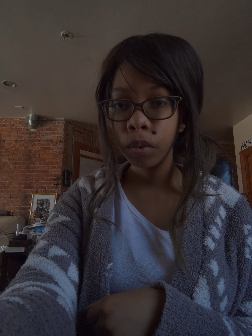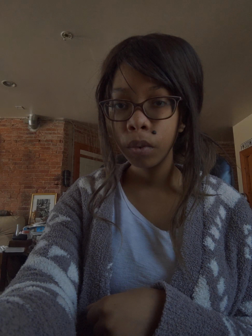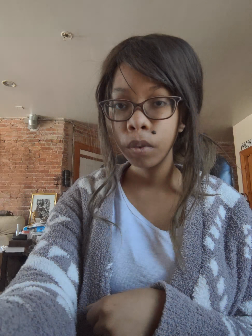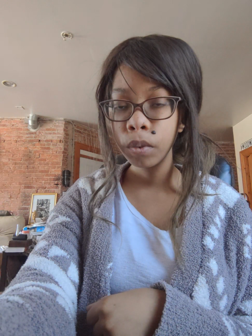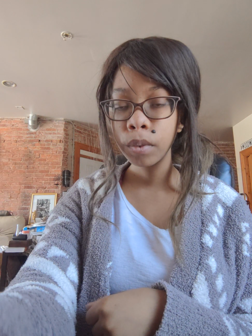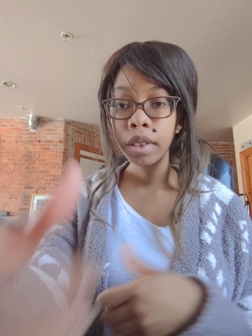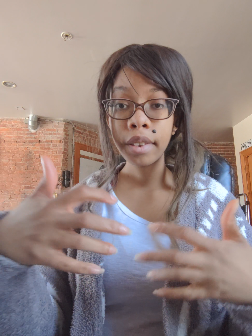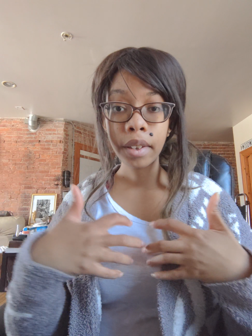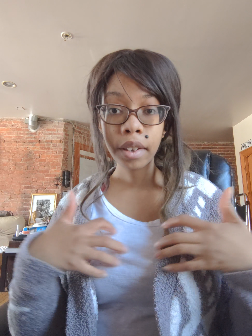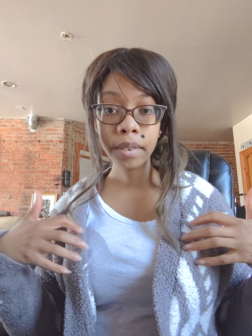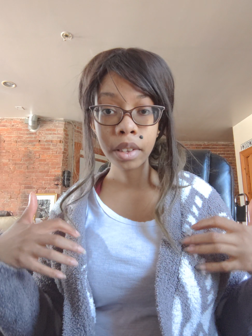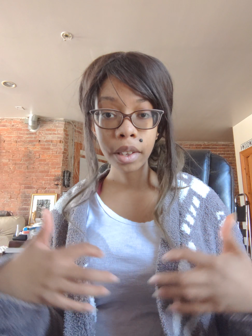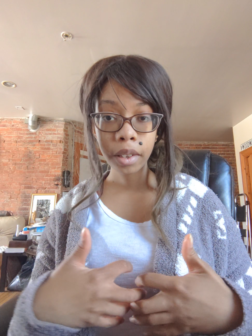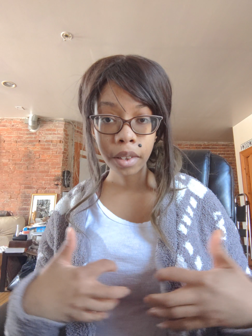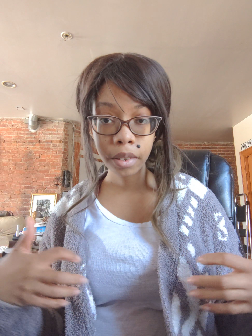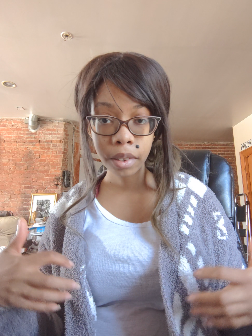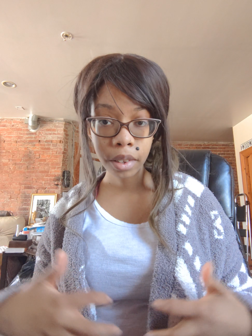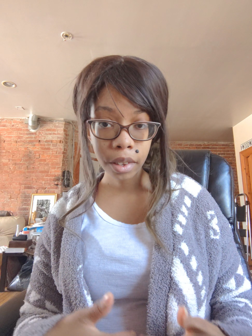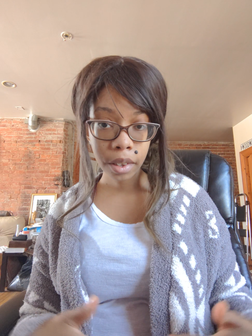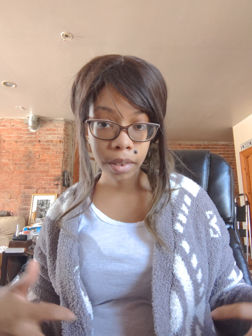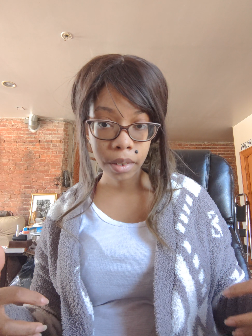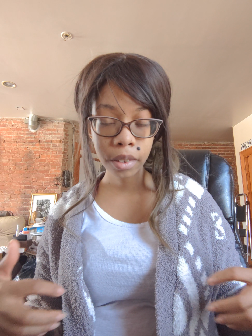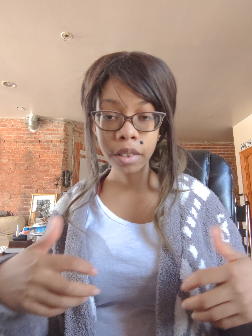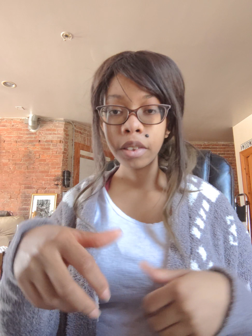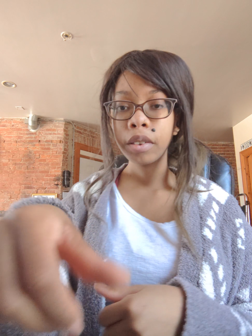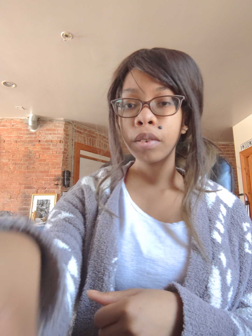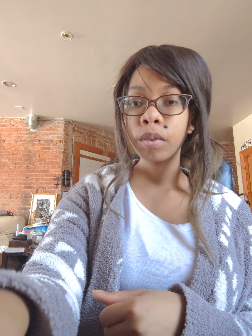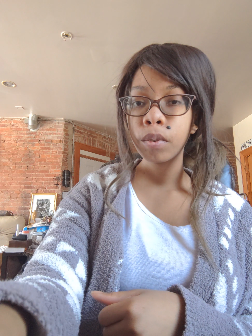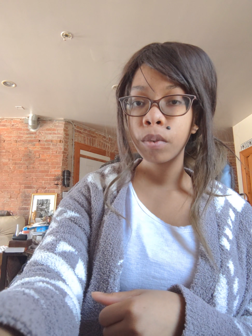zebra